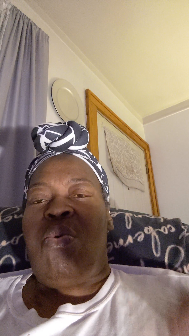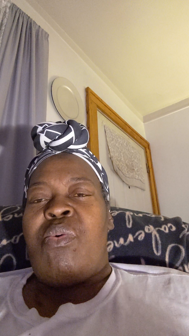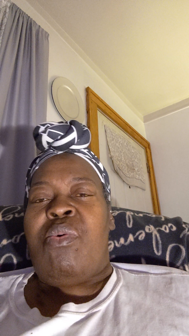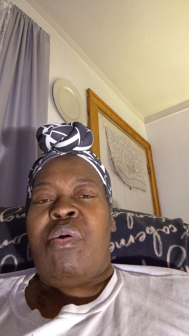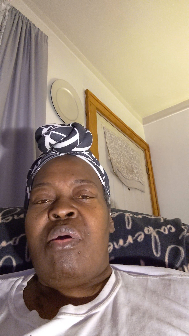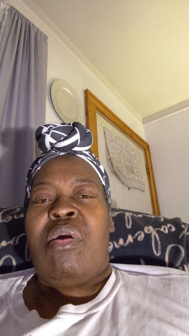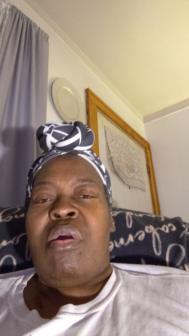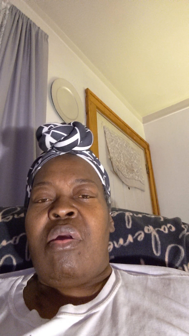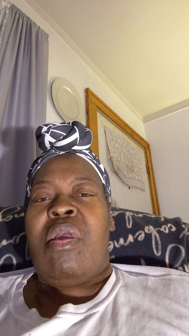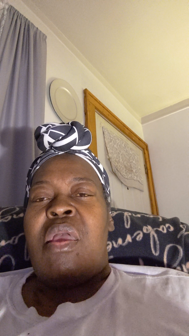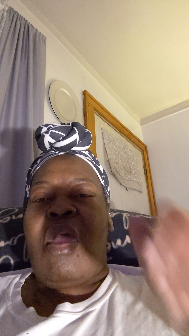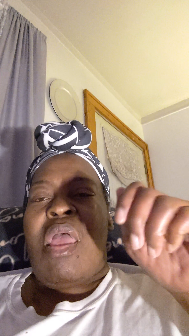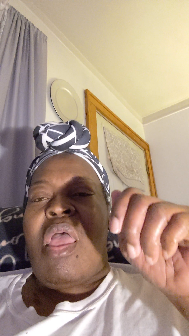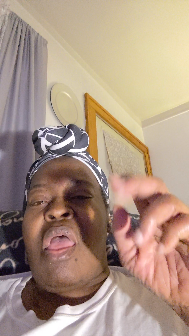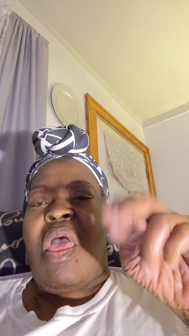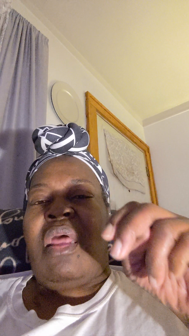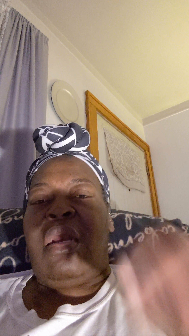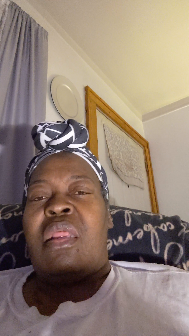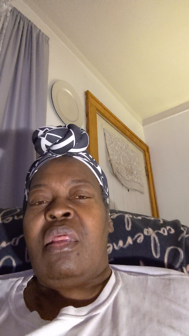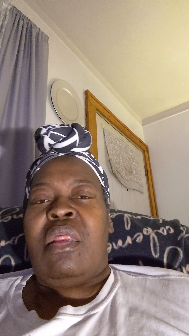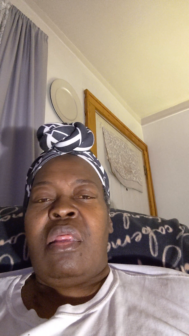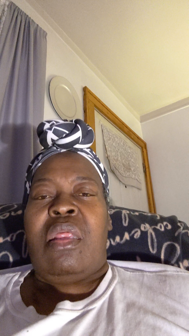an